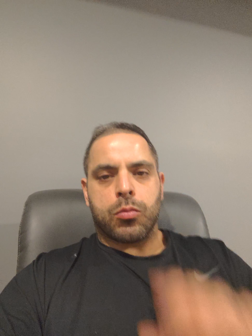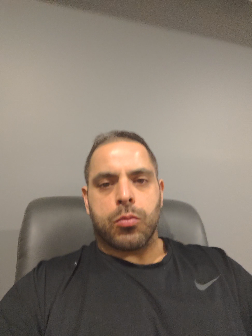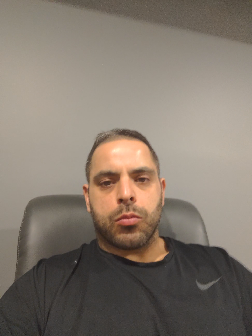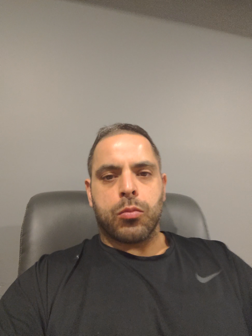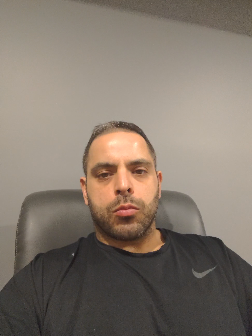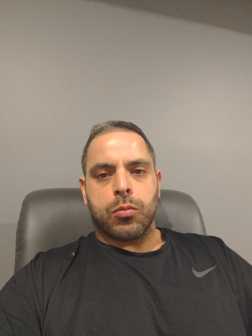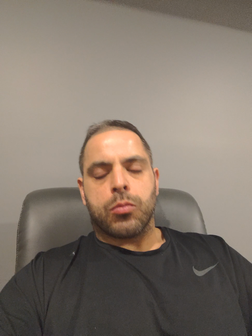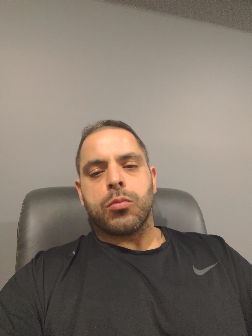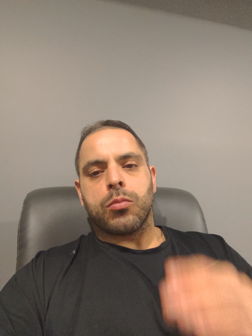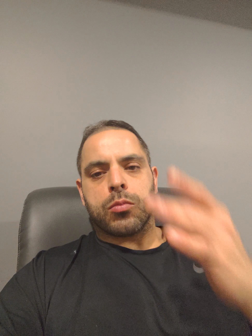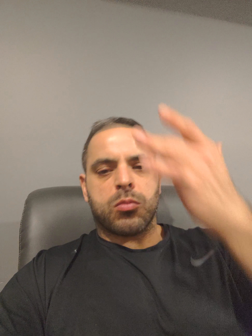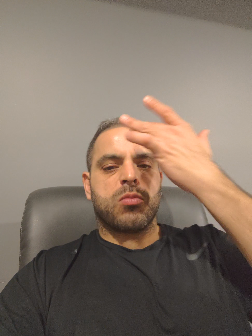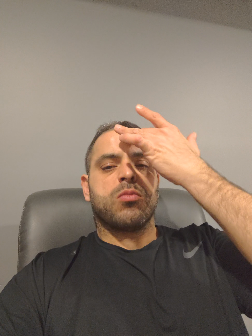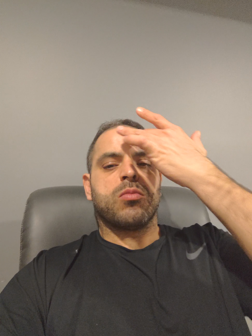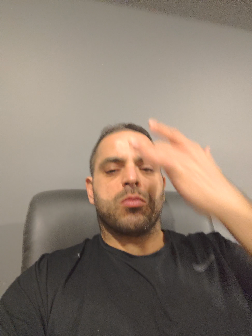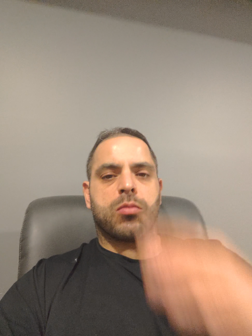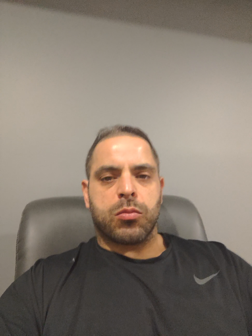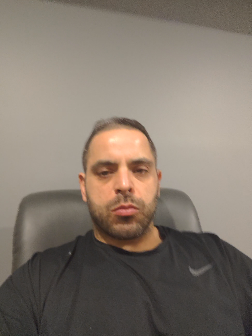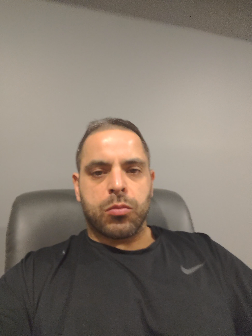sick